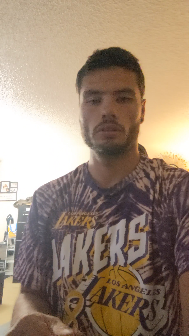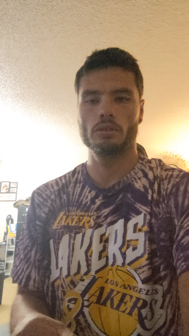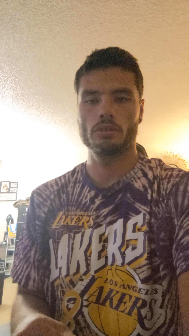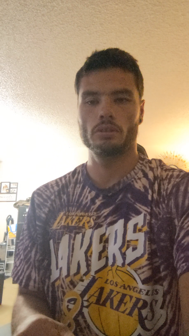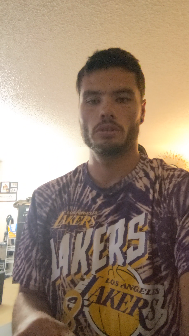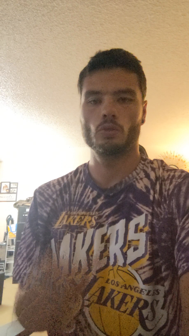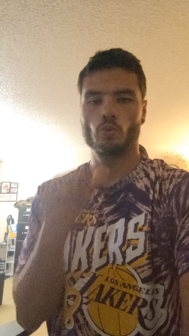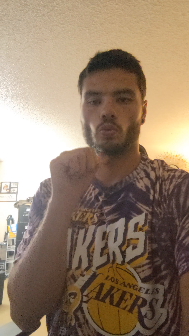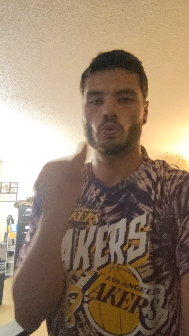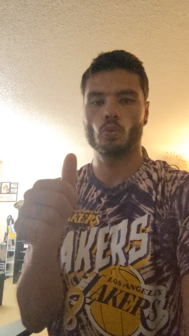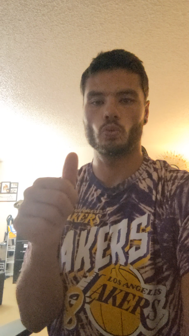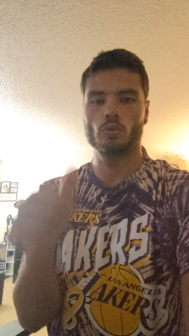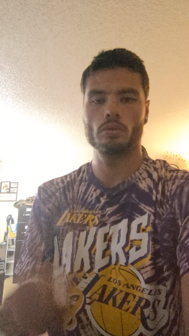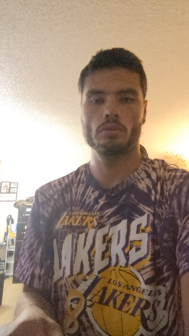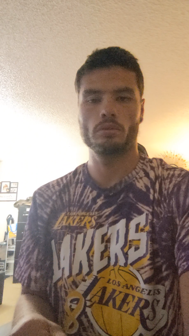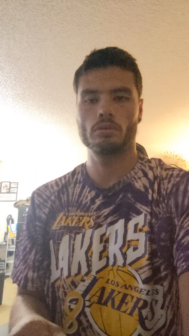don't